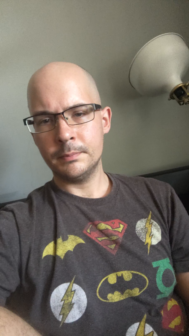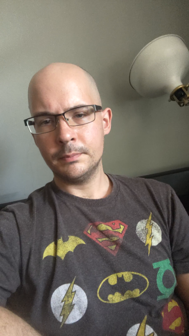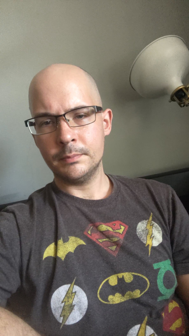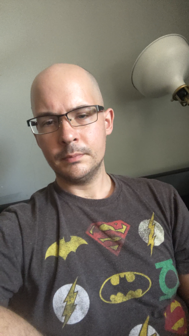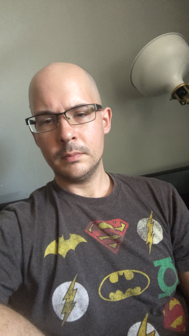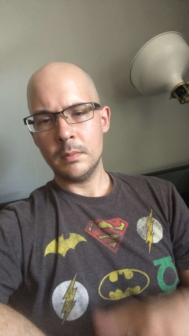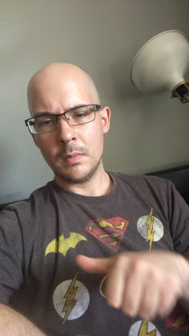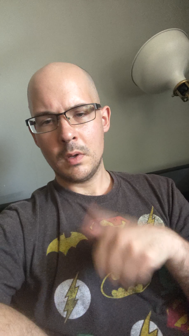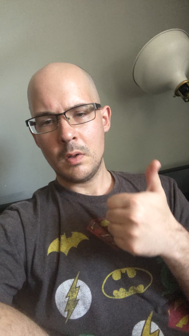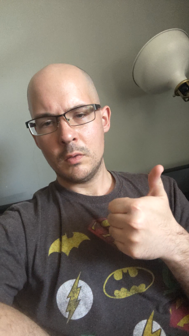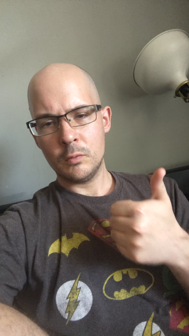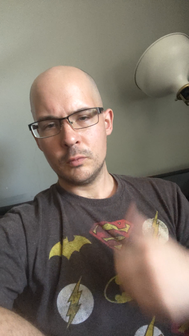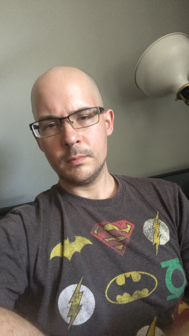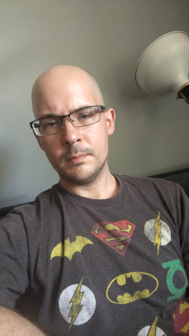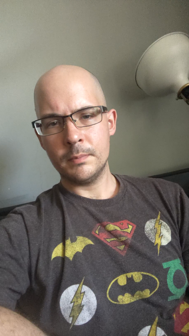other